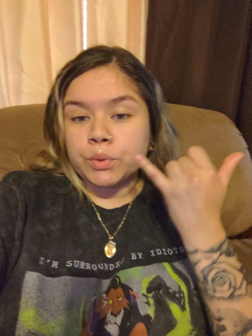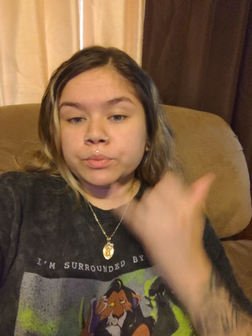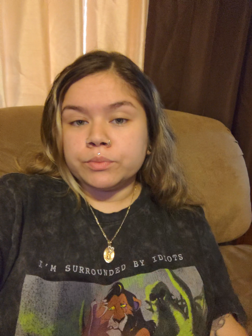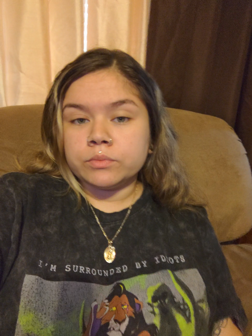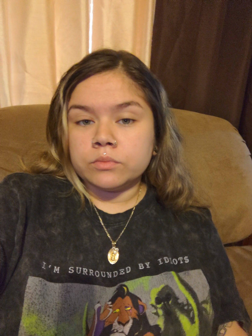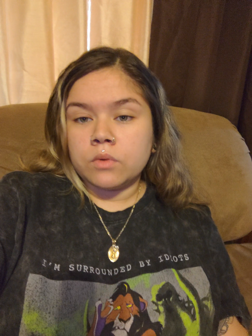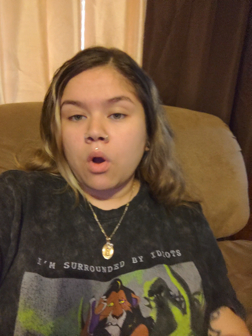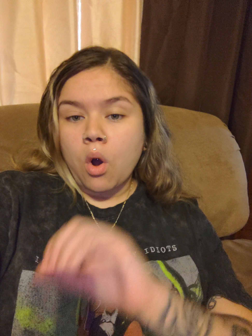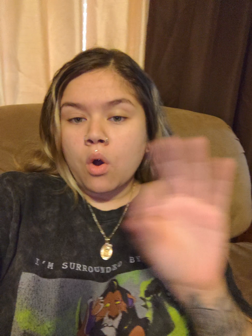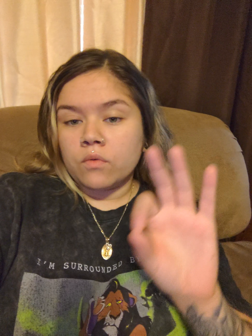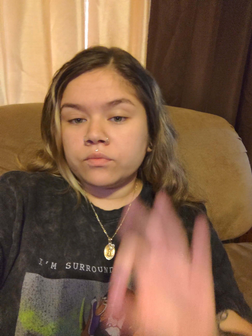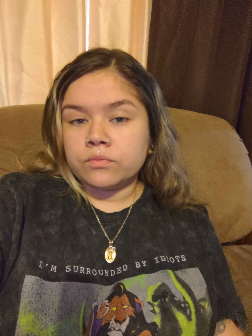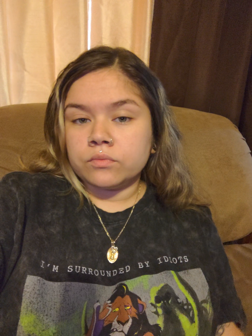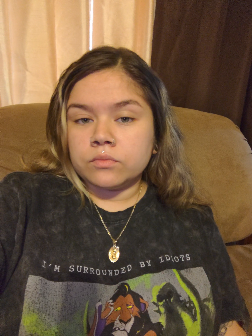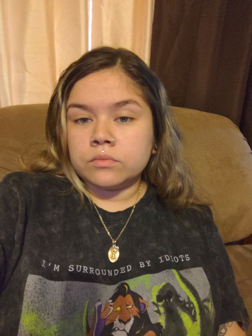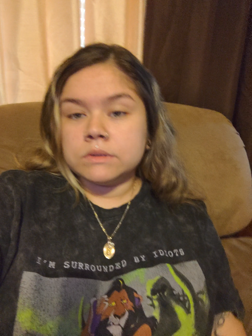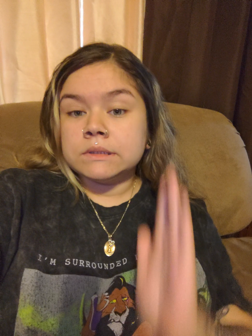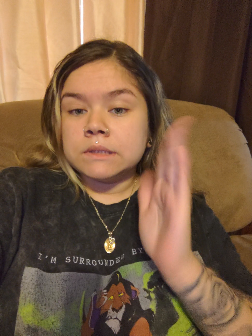off